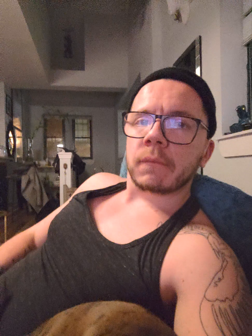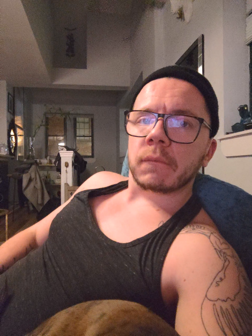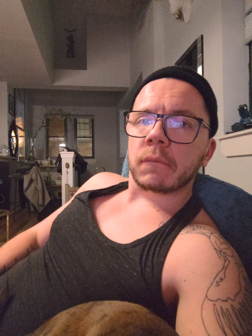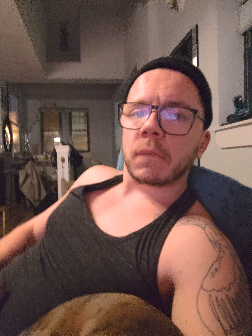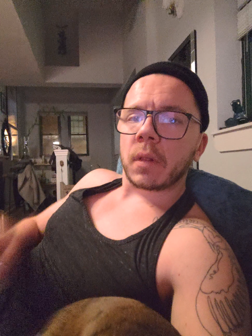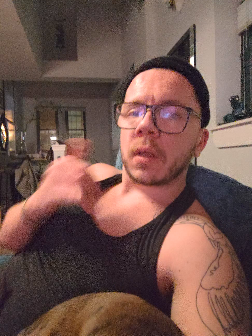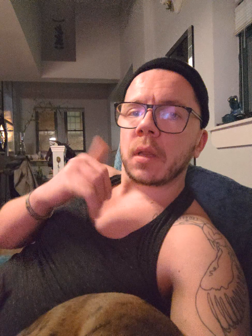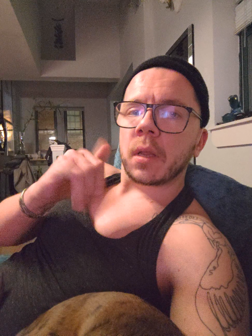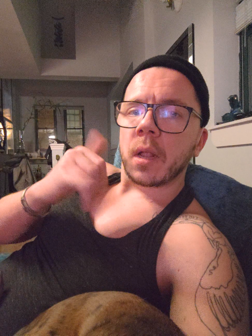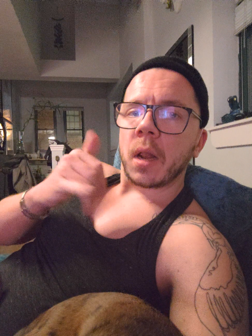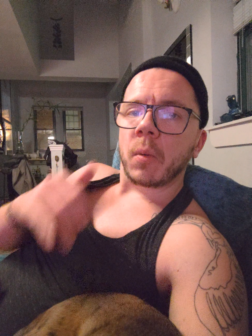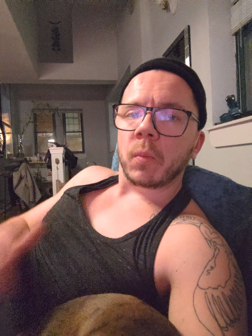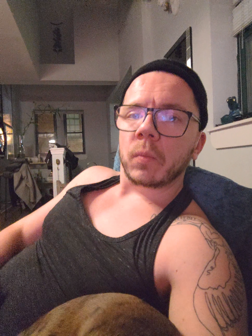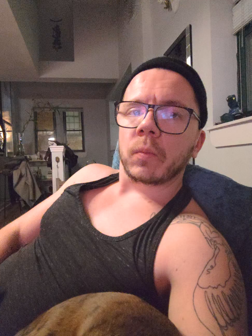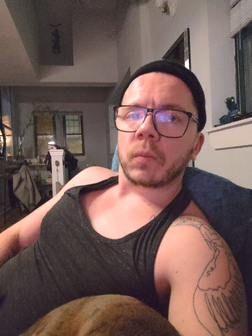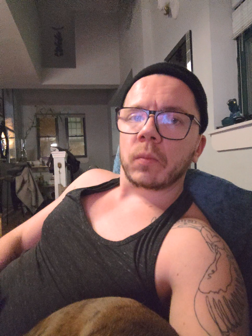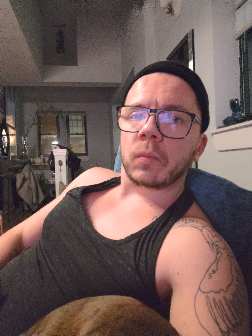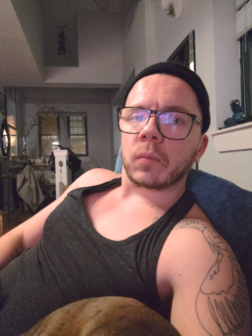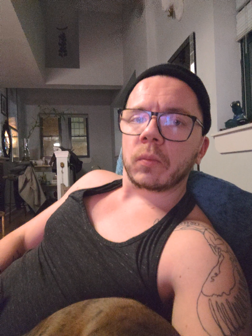yellow